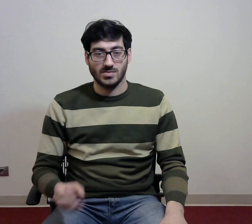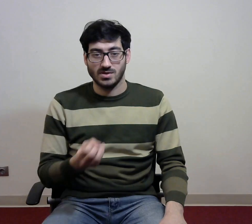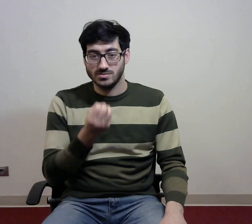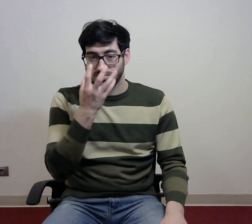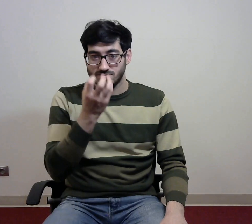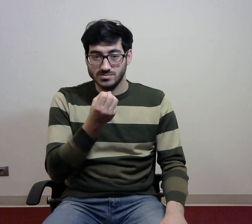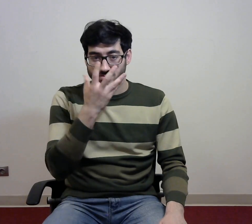bakı